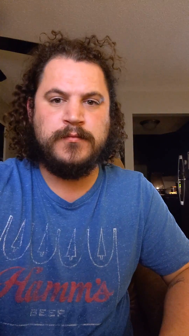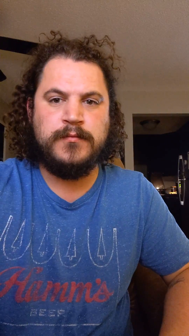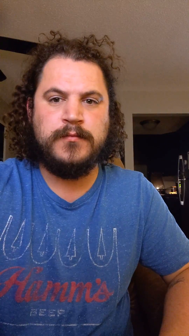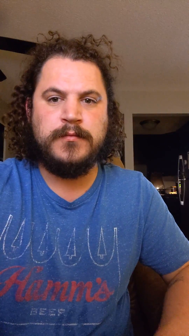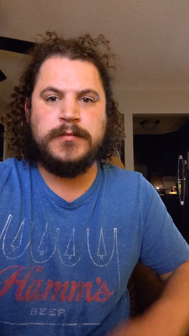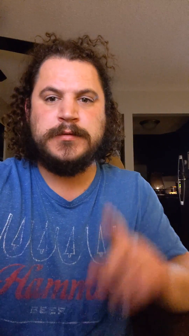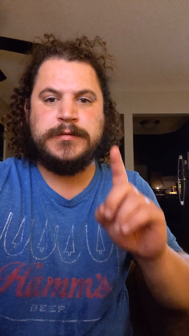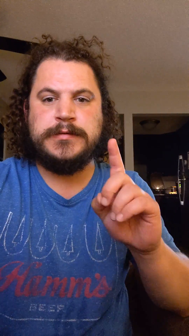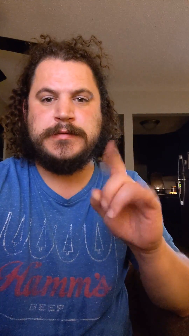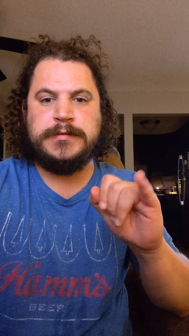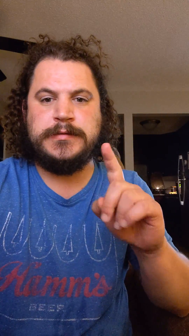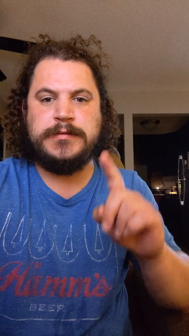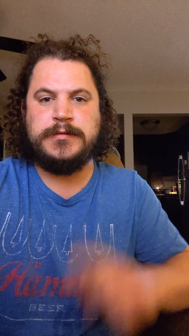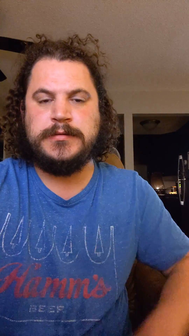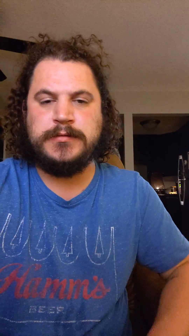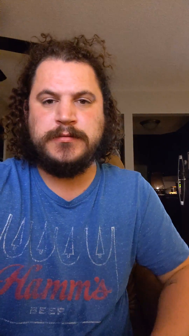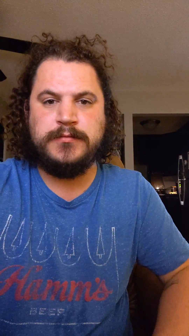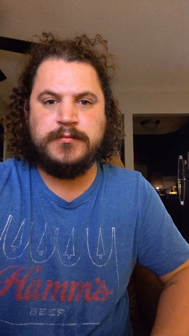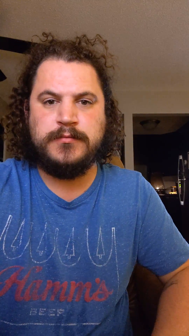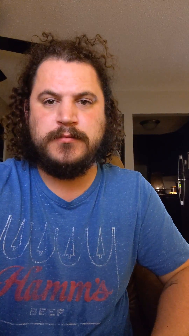did